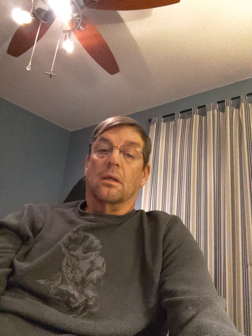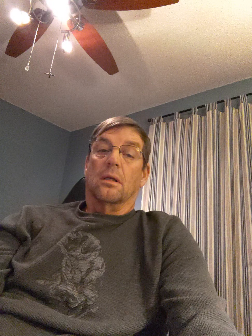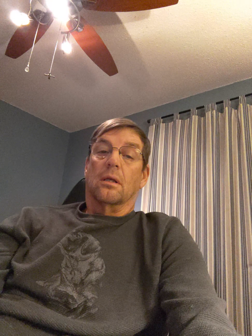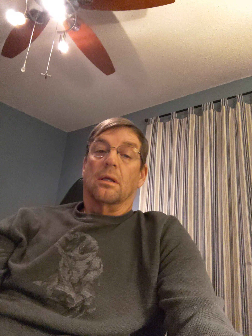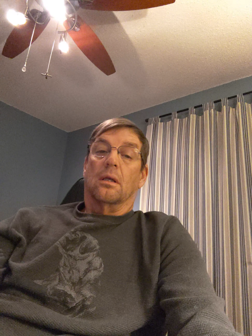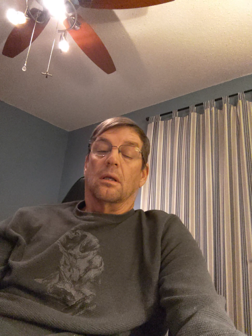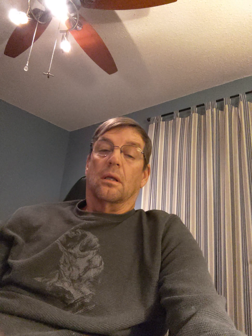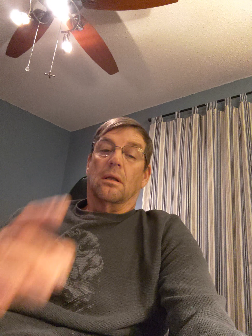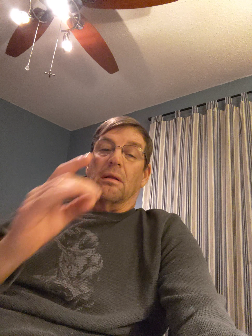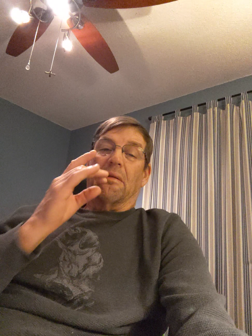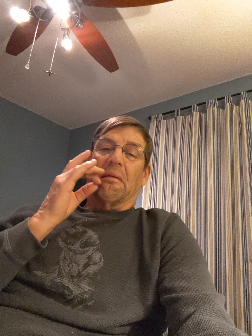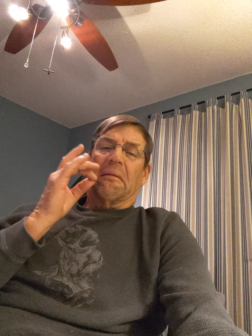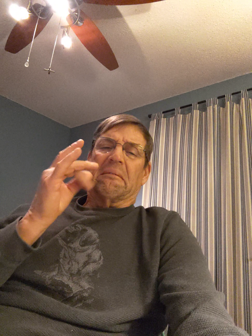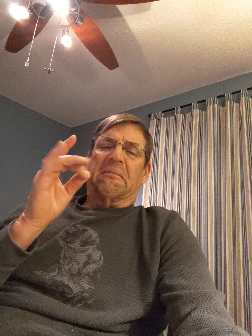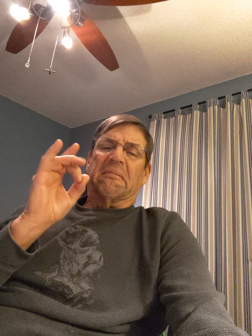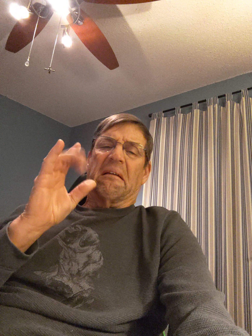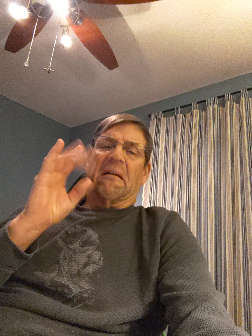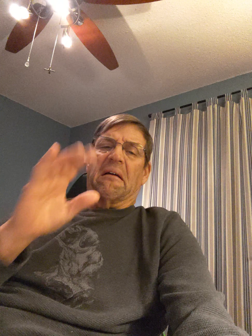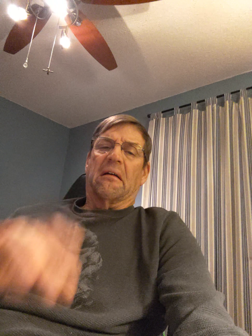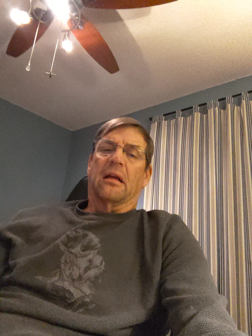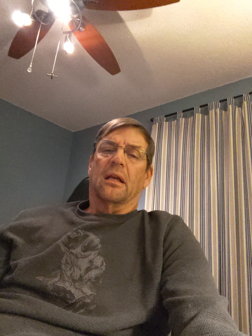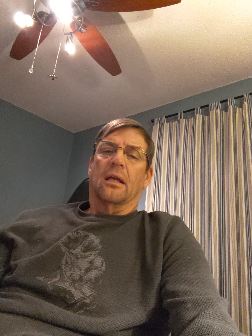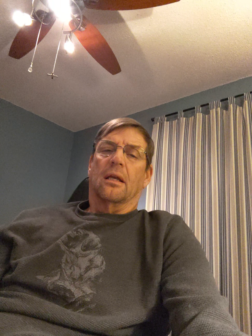yucky